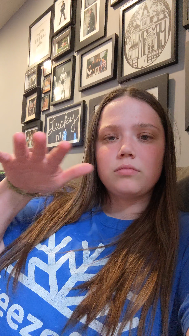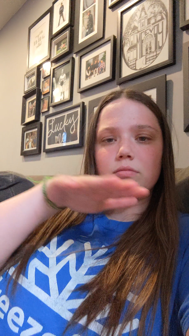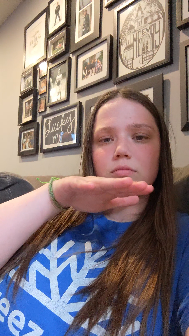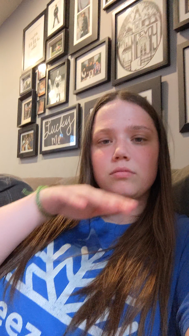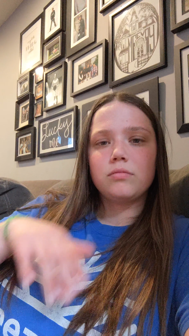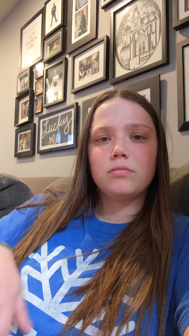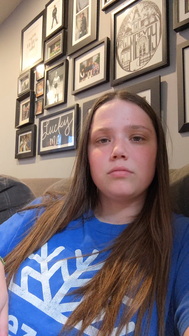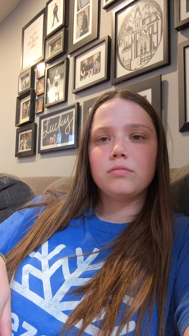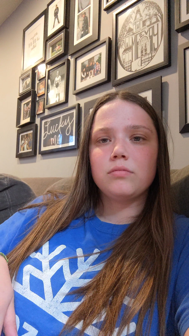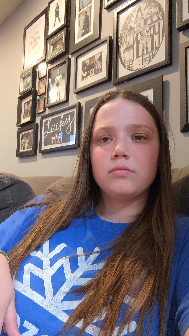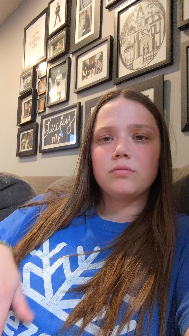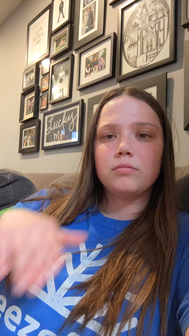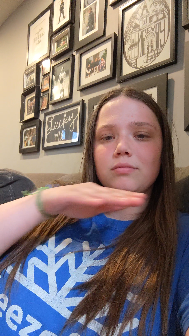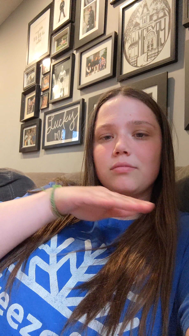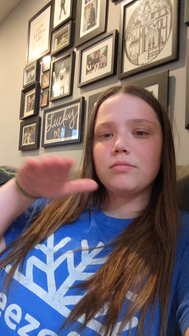nice